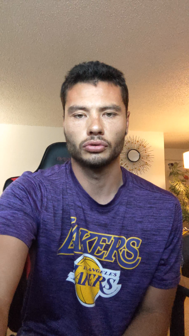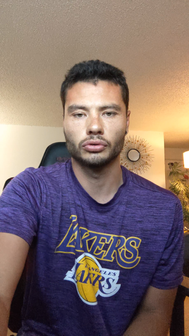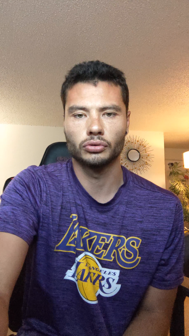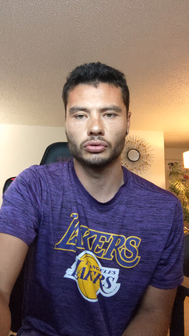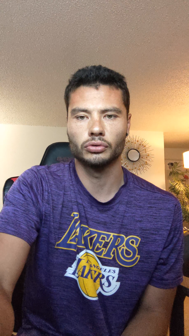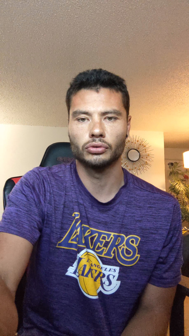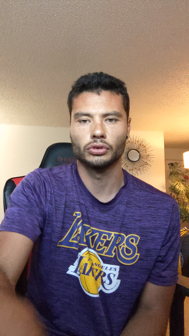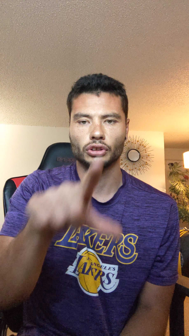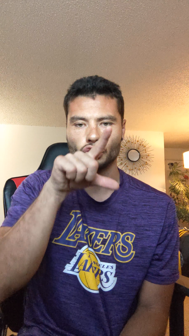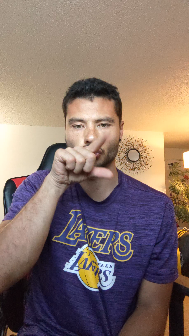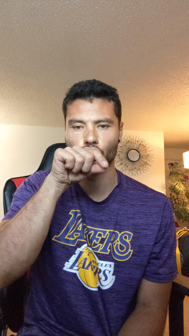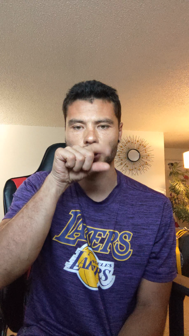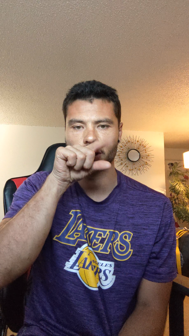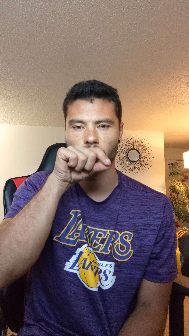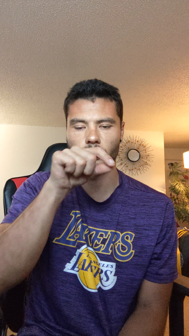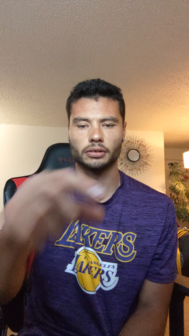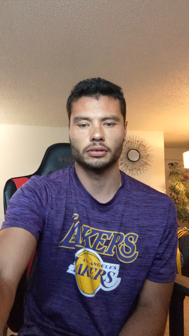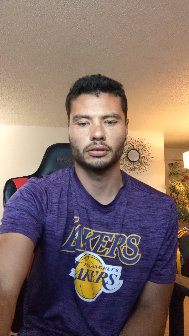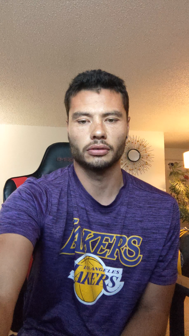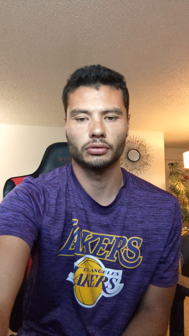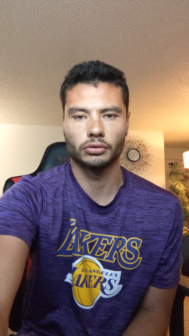chicken